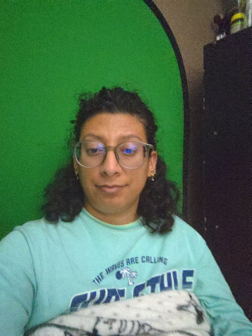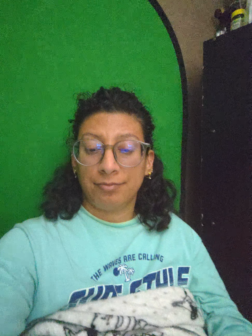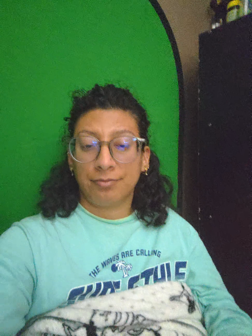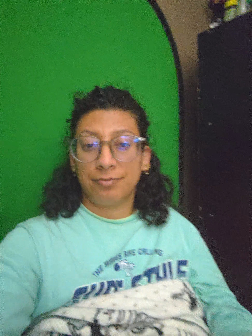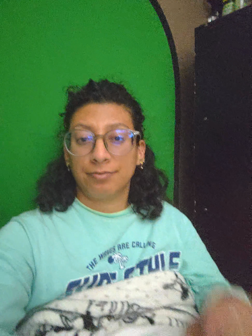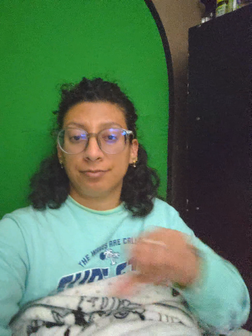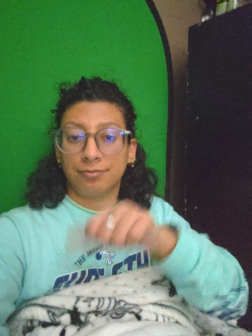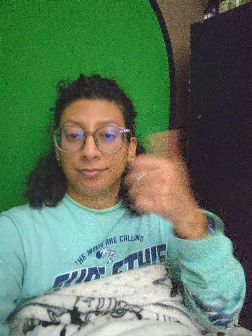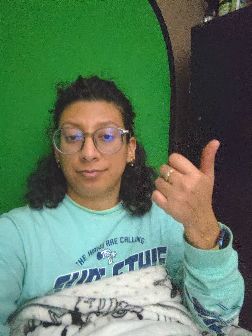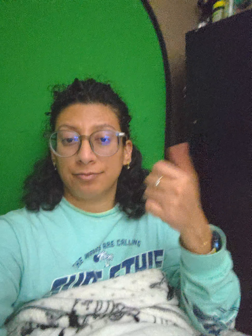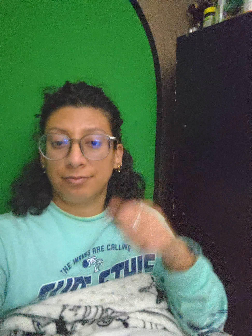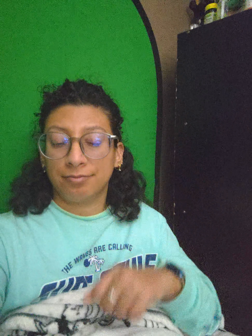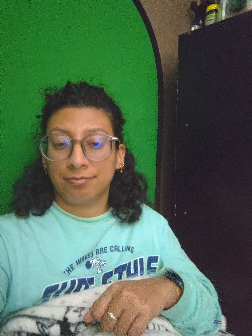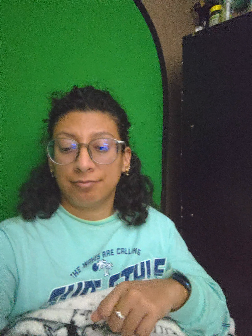another